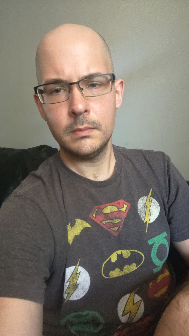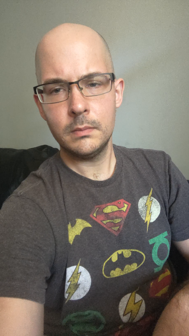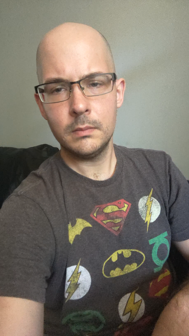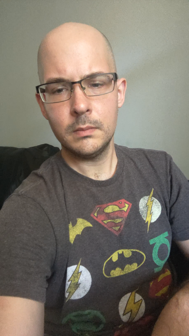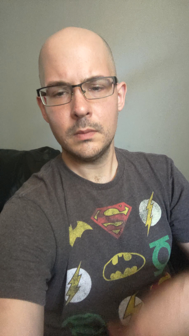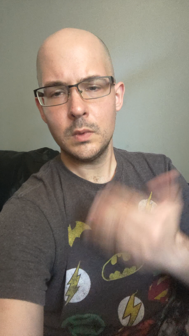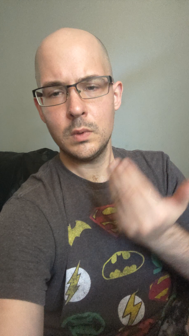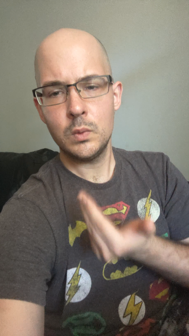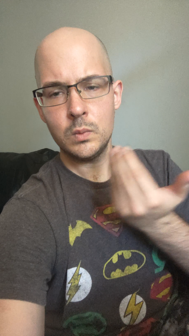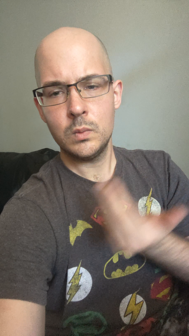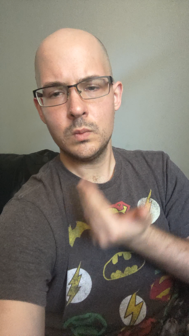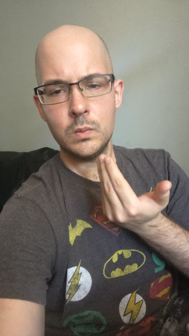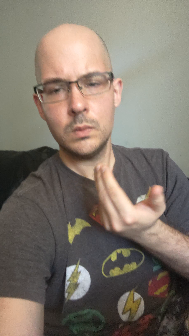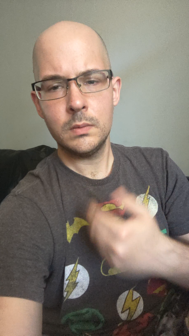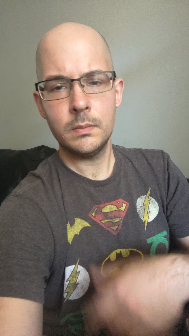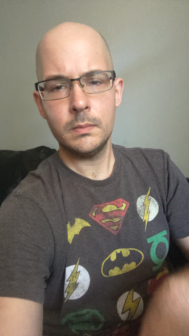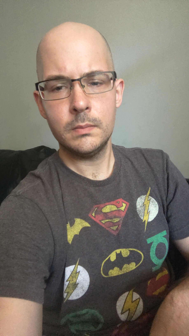new